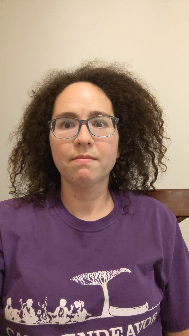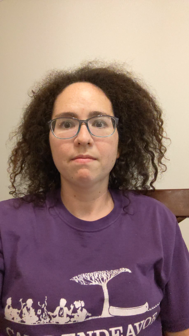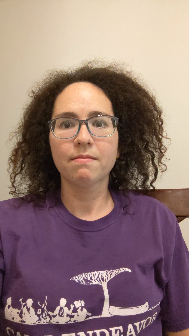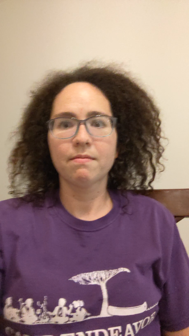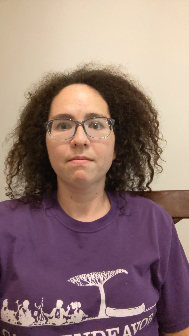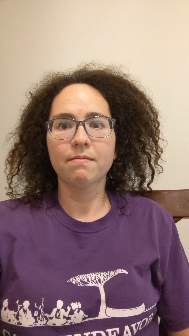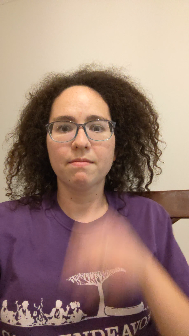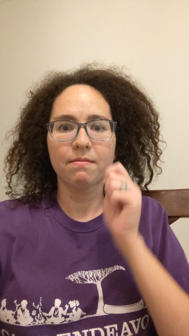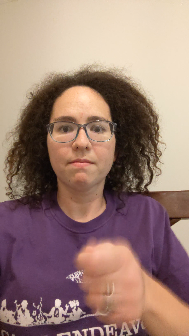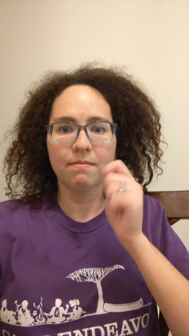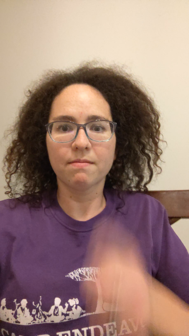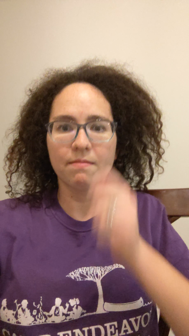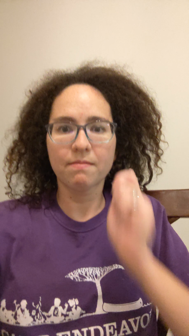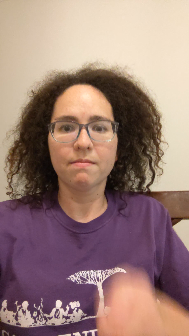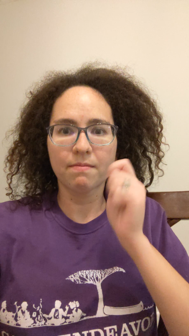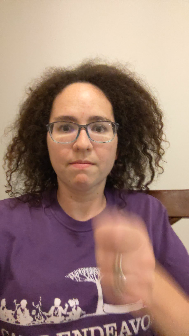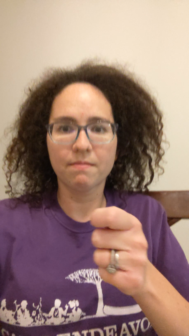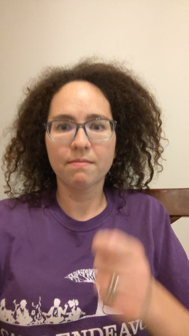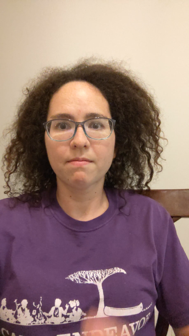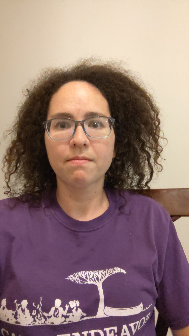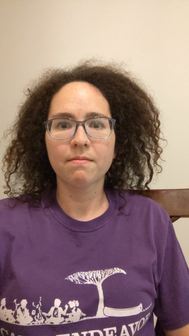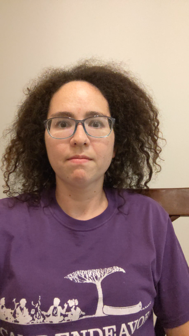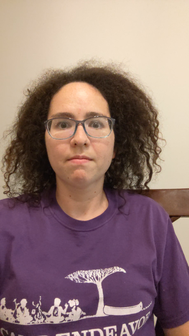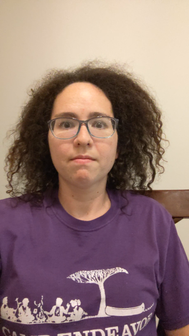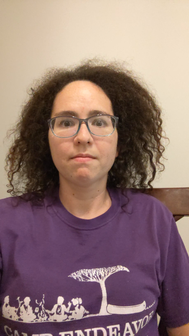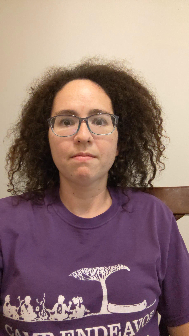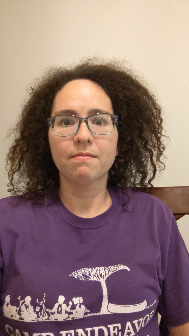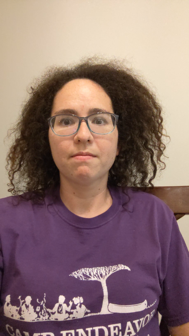hammer